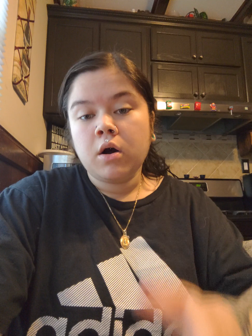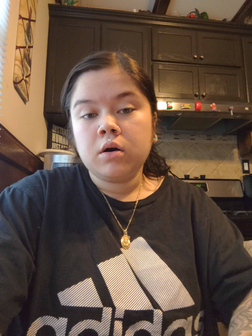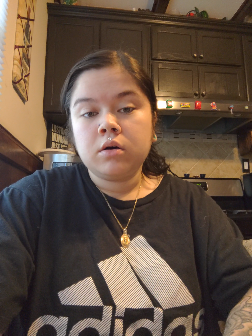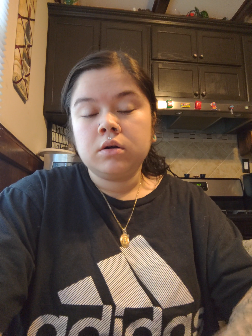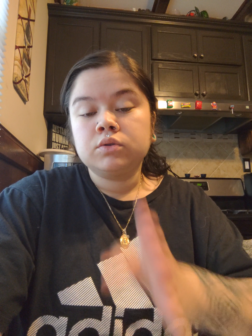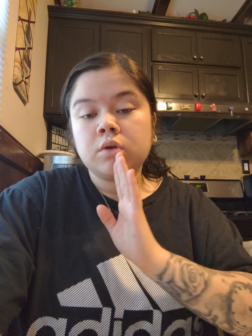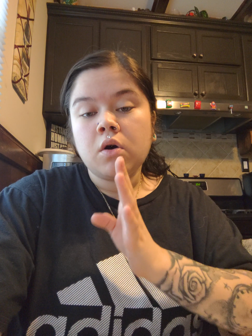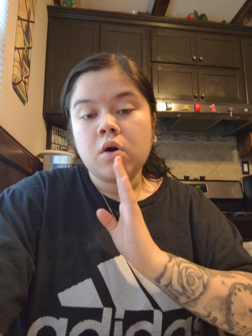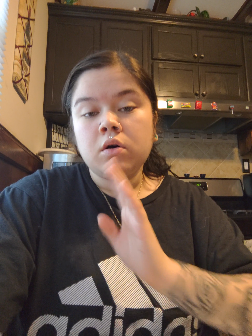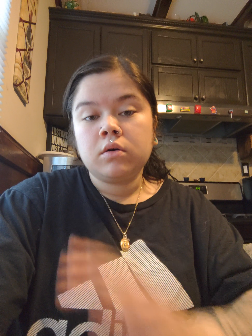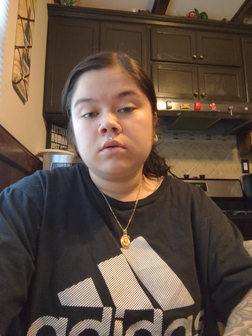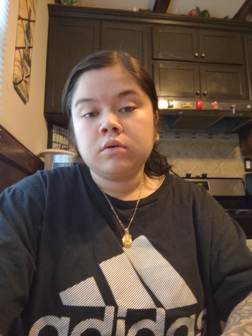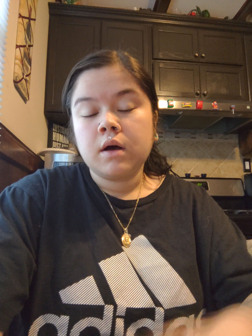talk